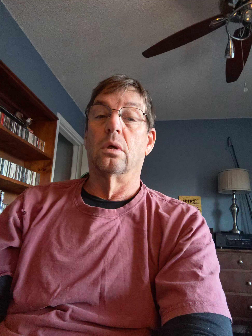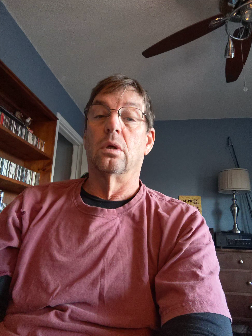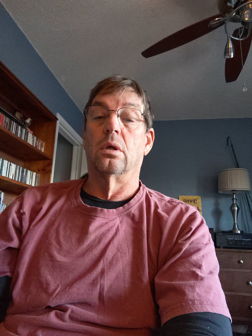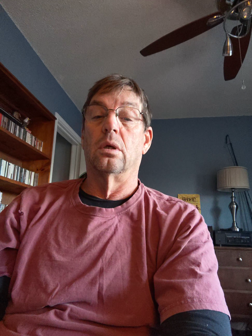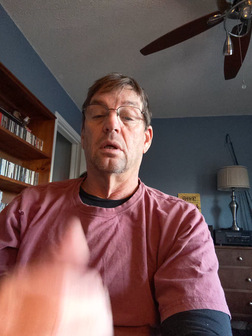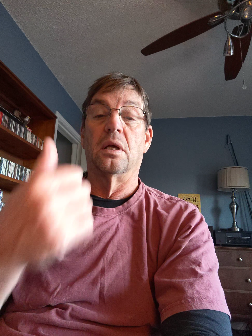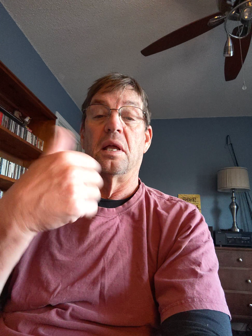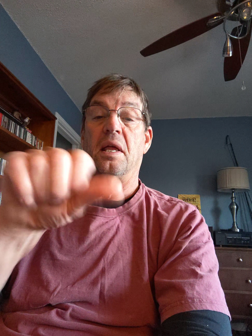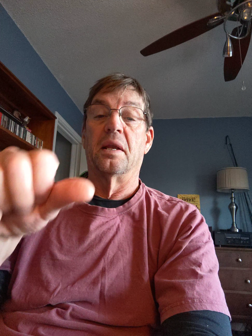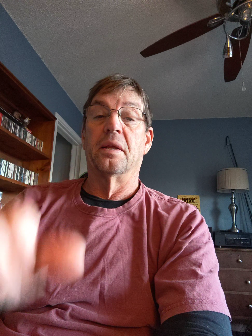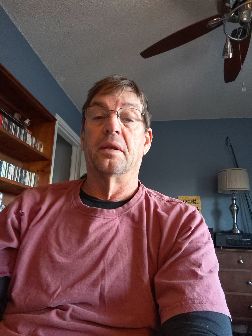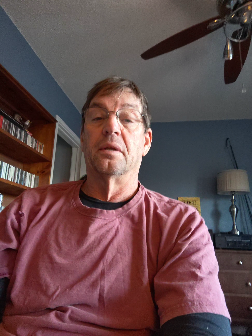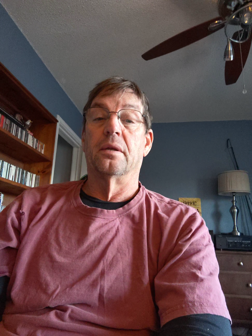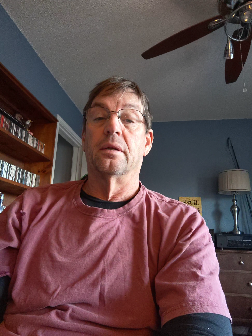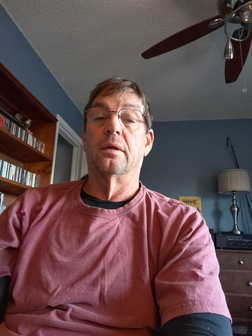any